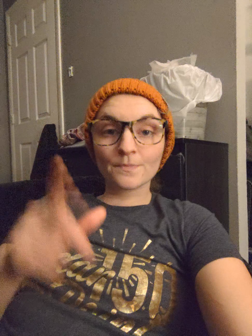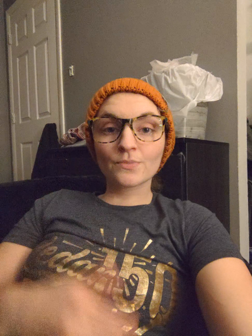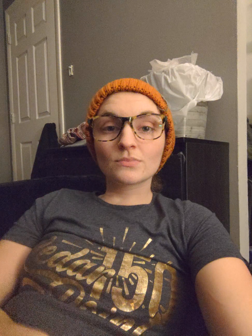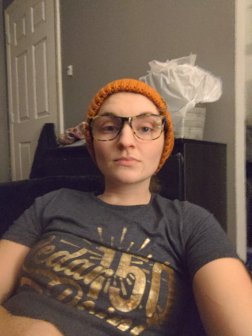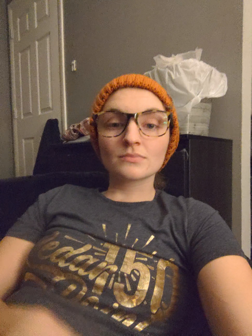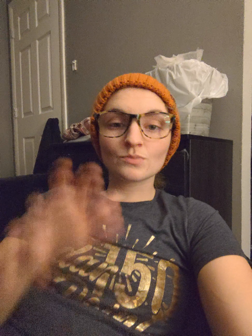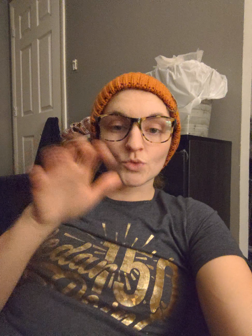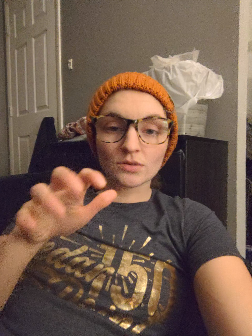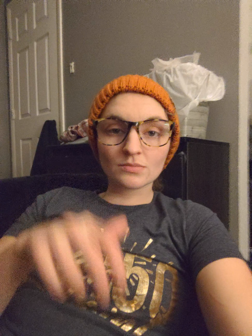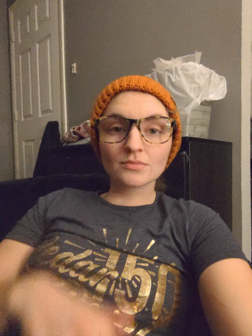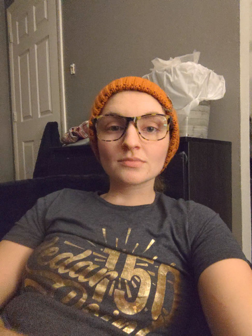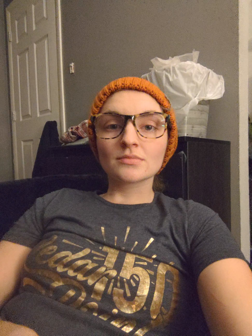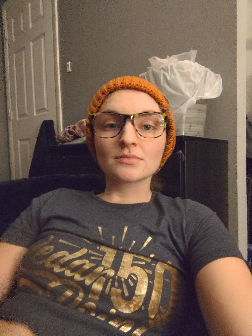alligator